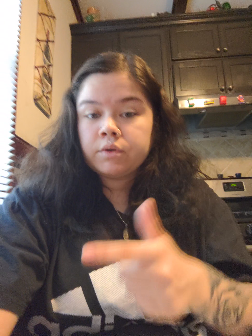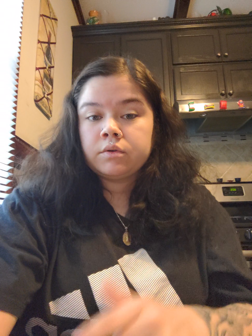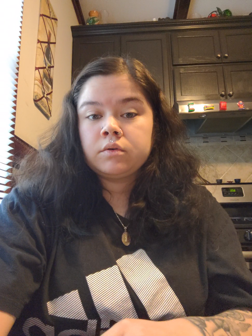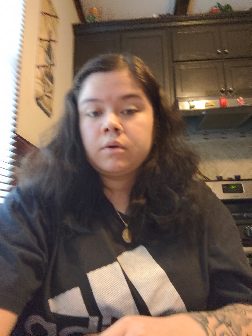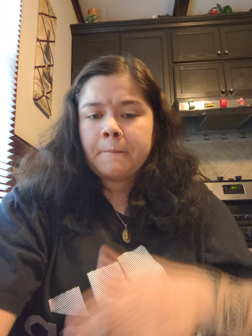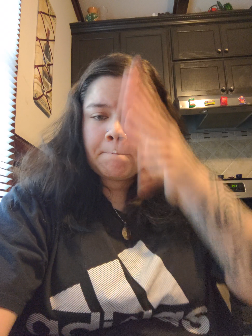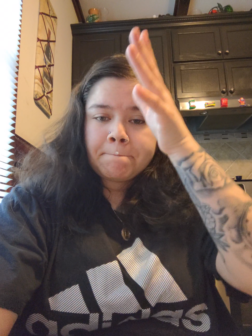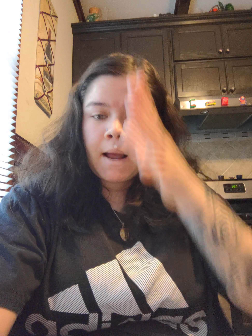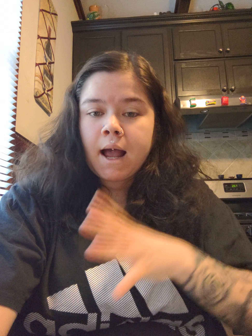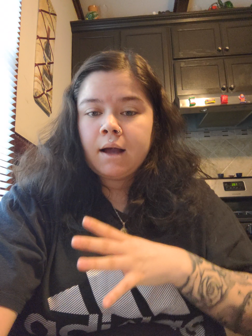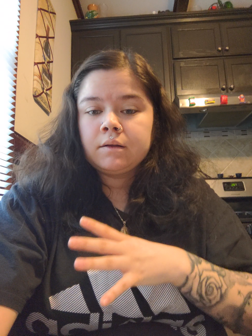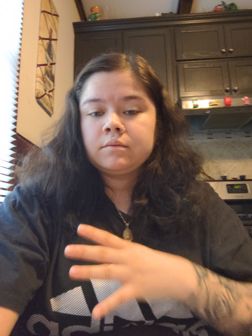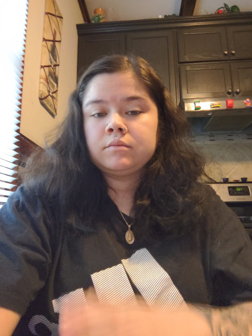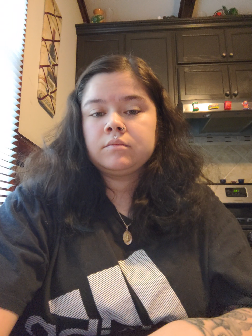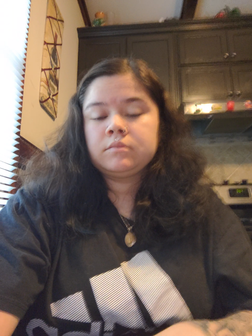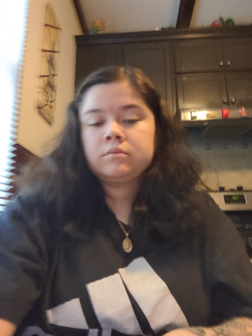man